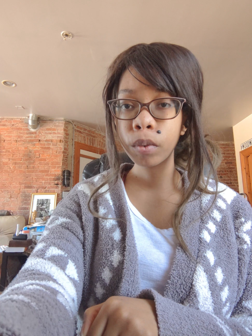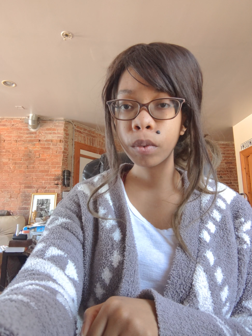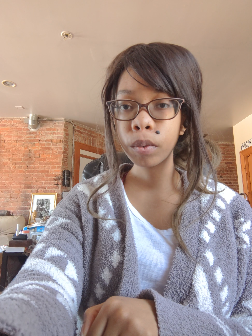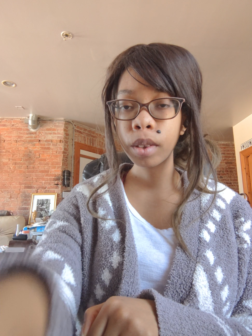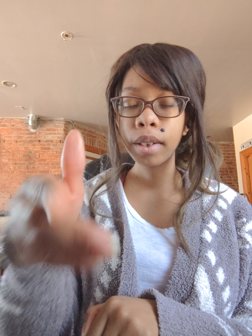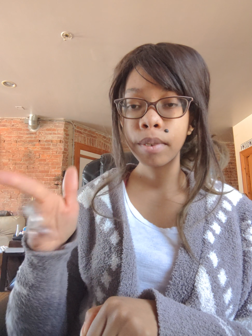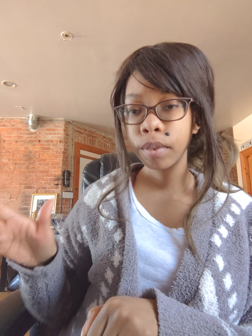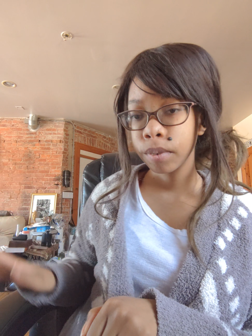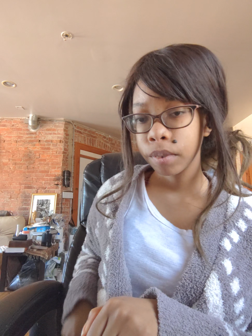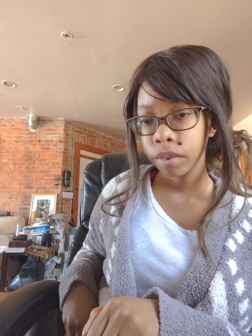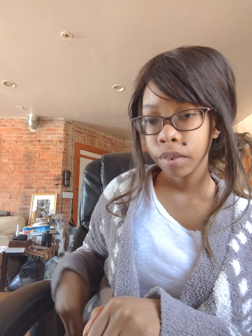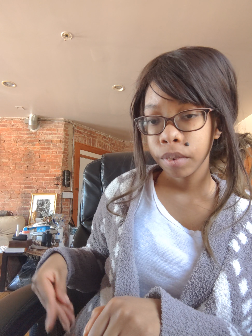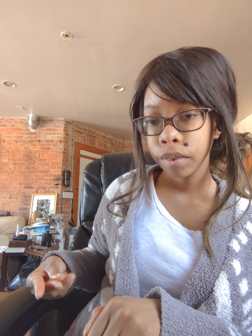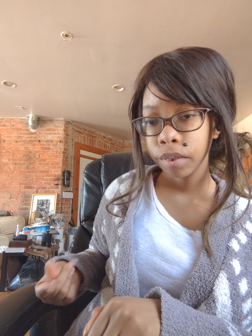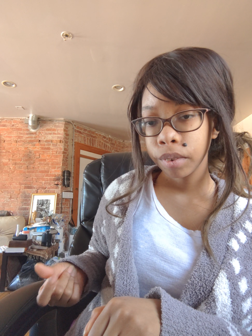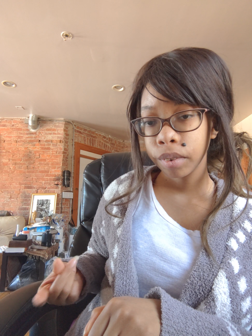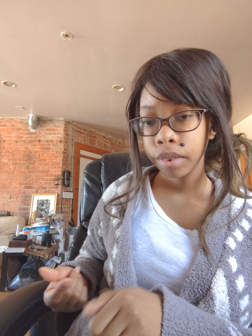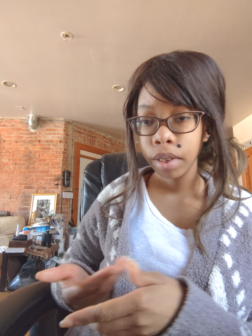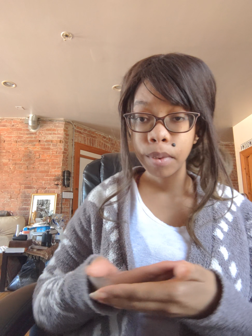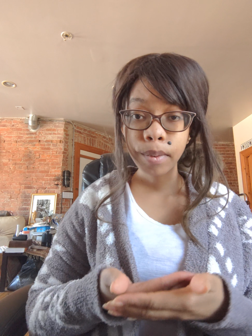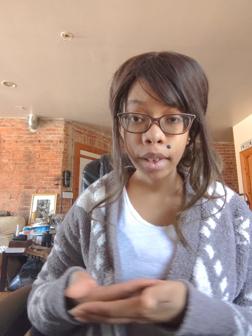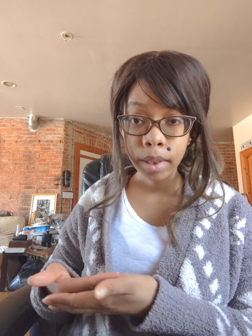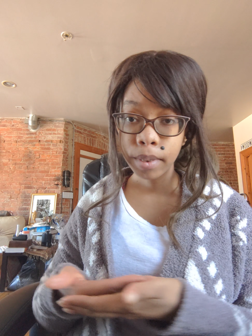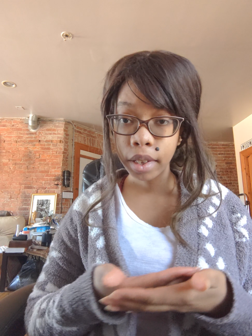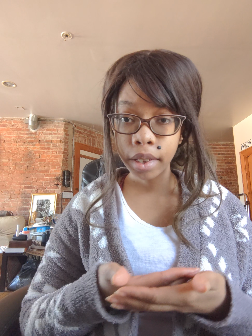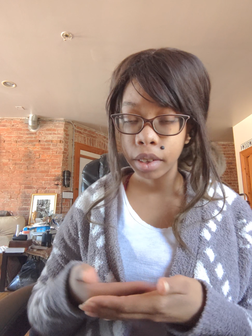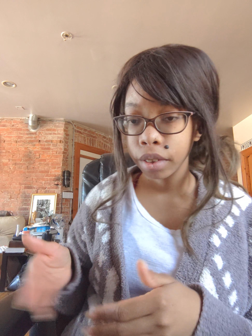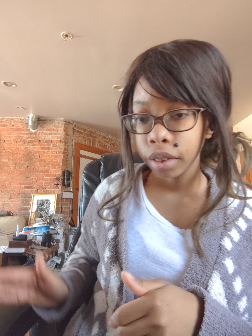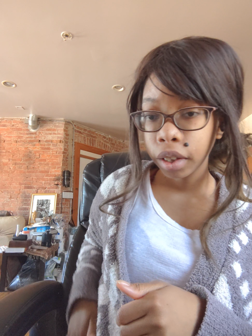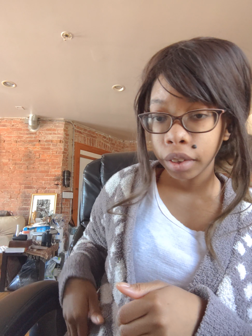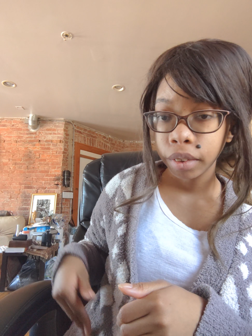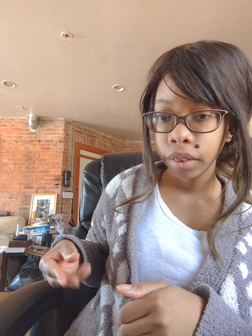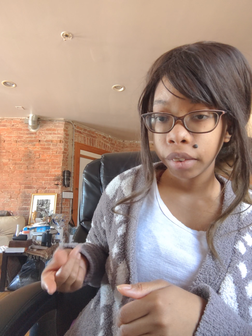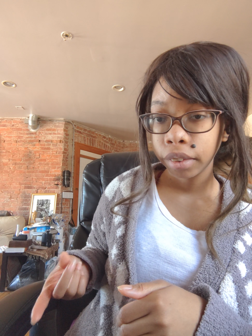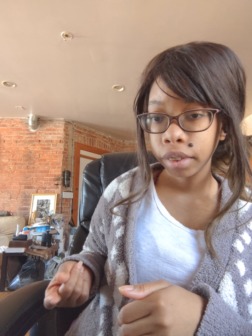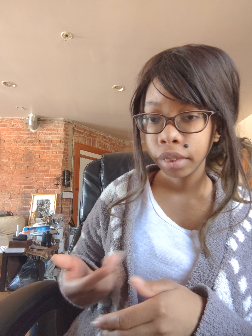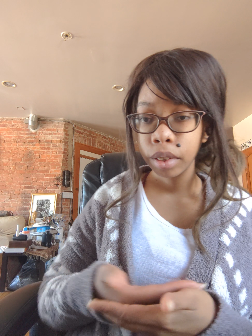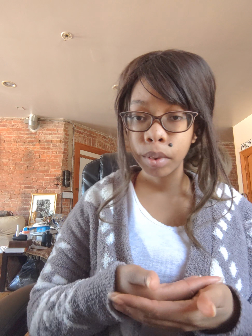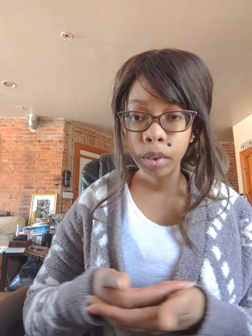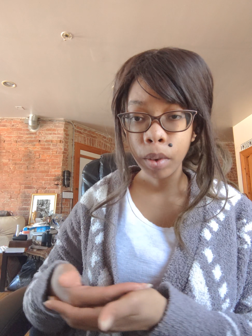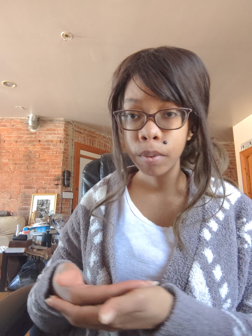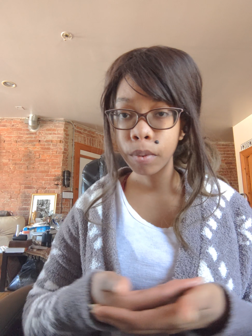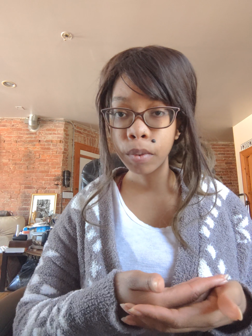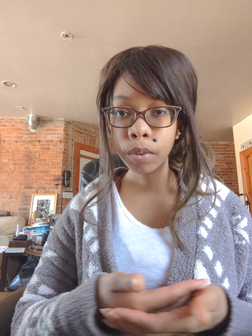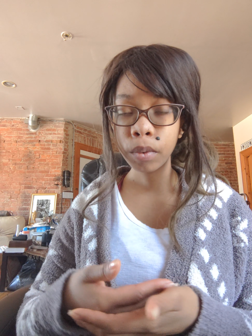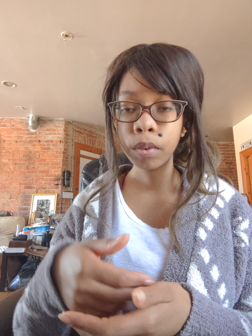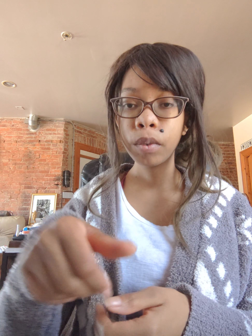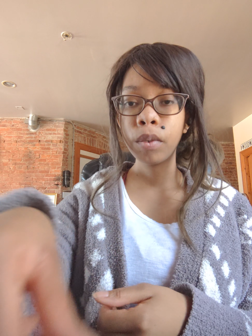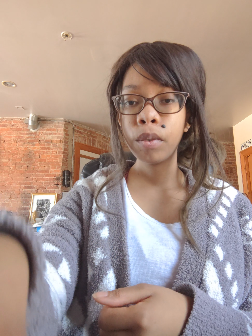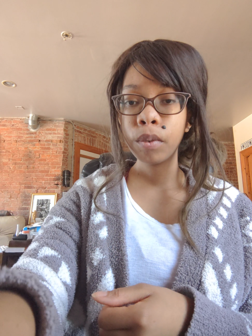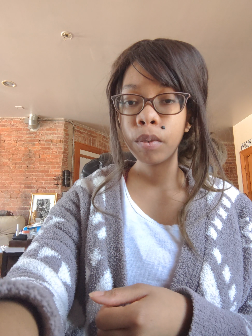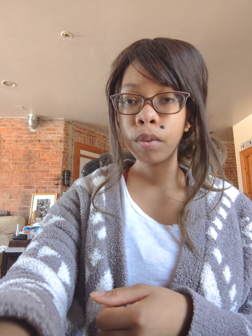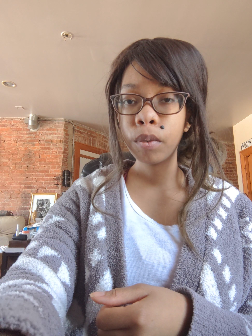puppy